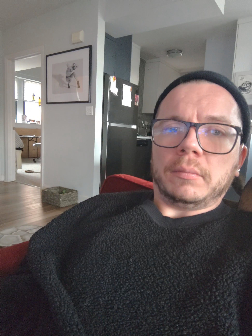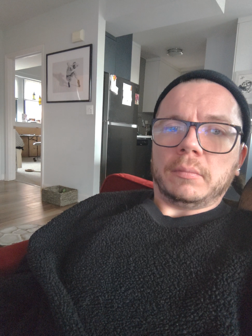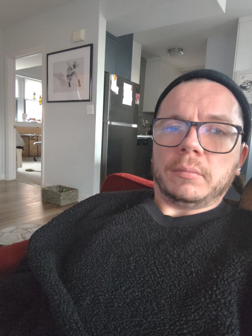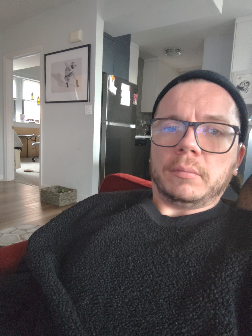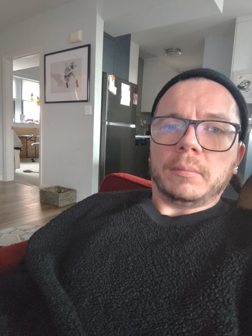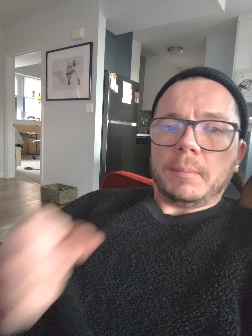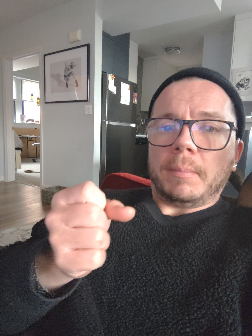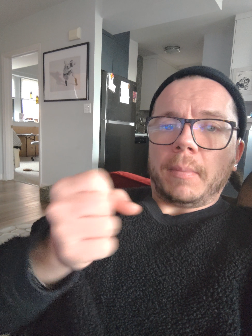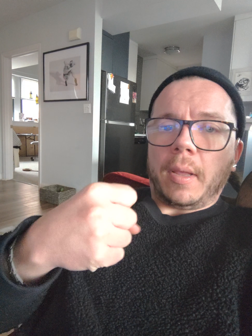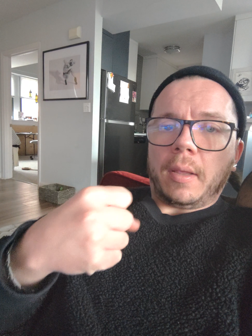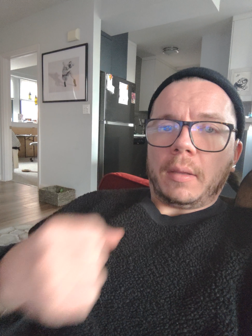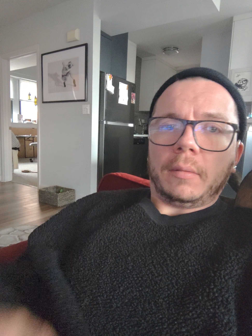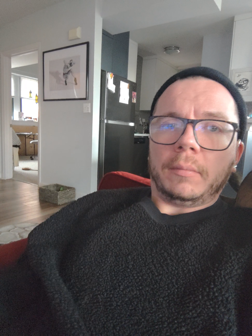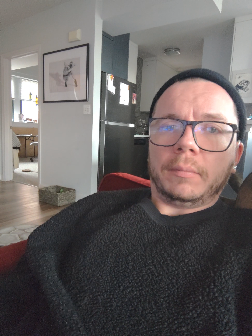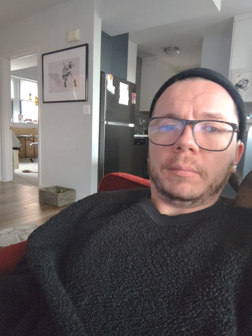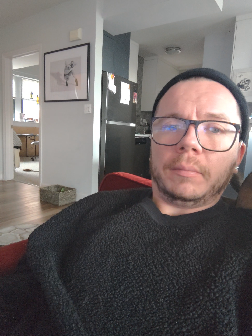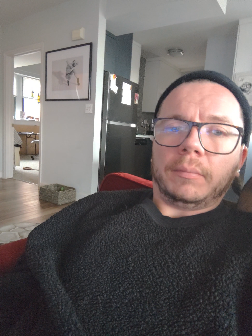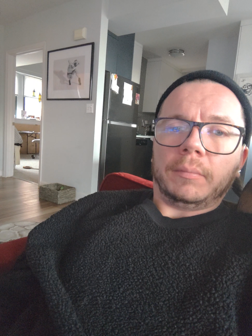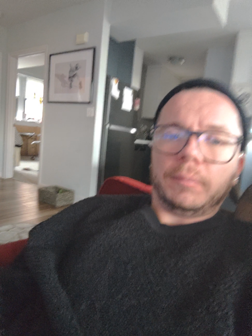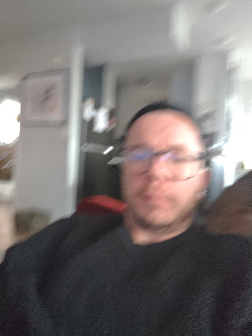make